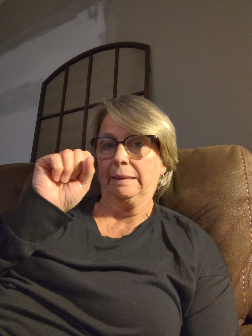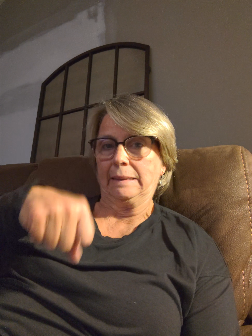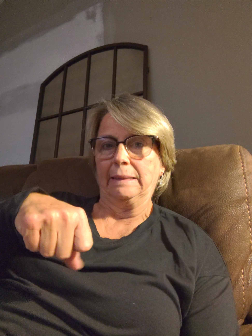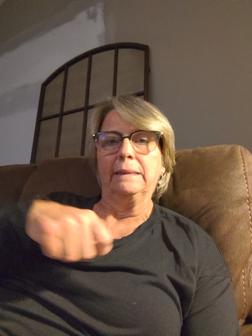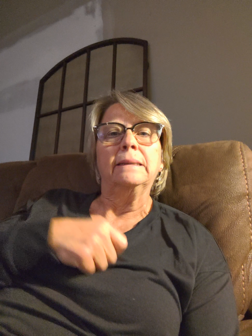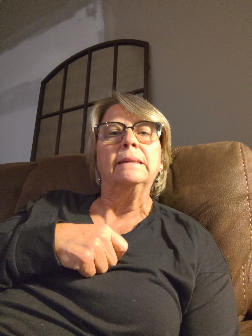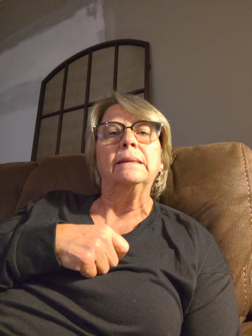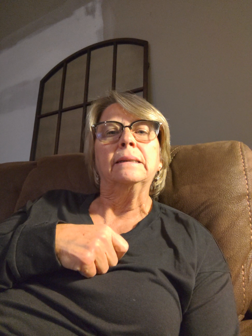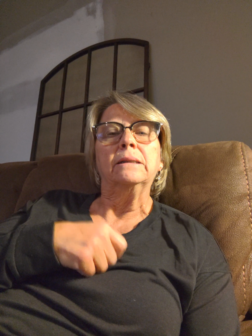yes